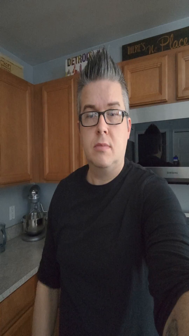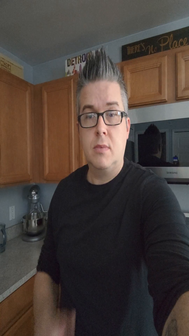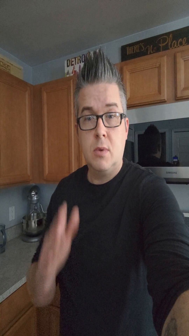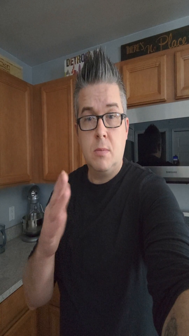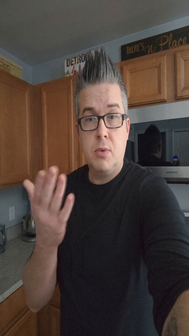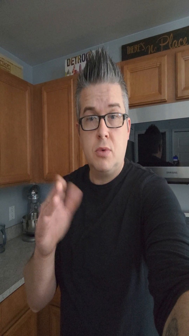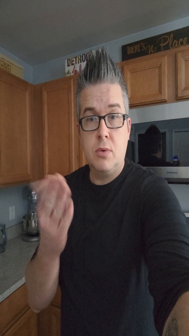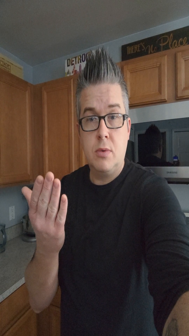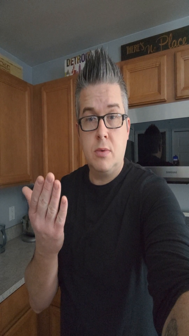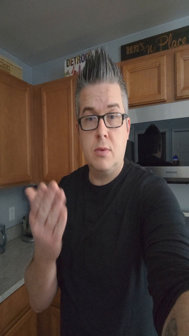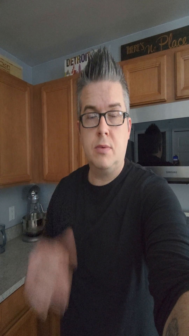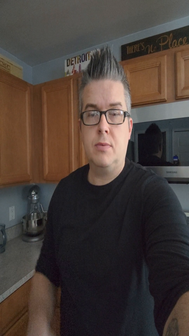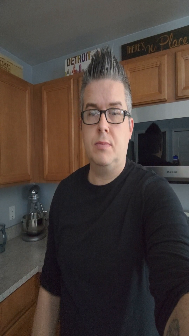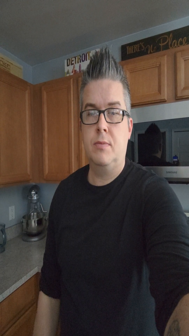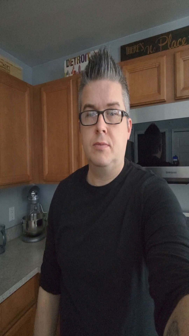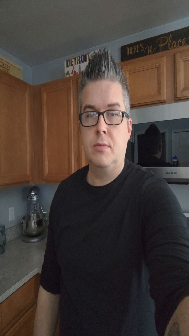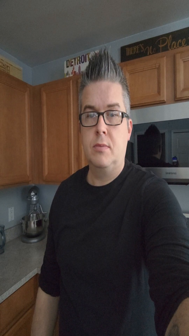book